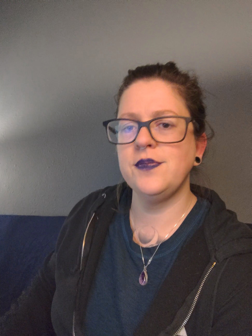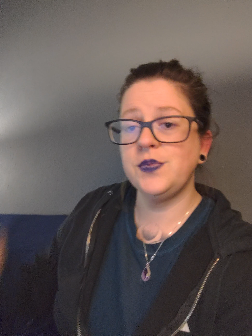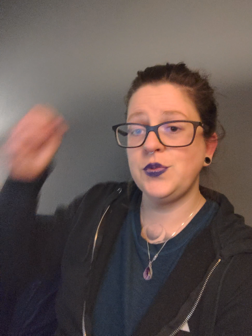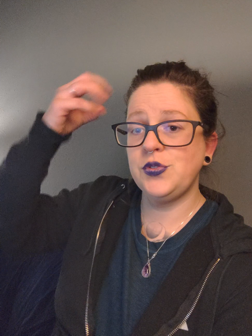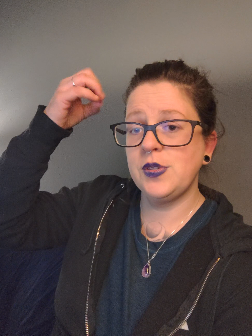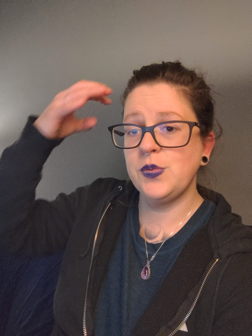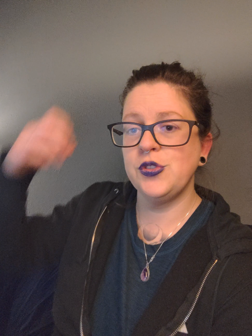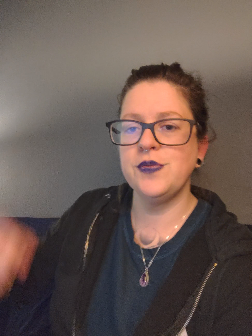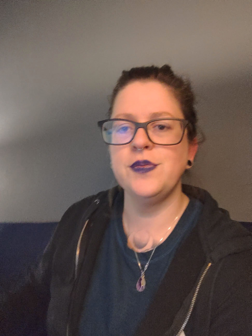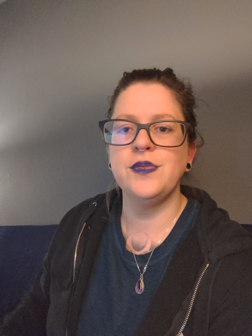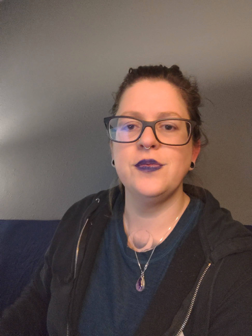shower